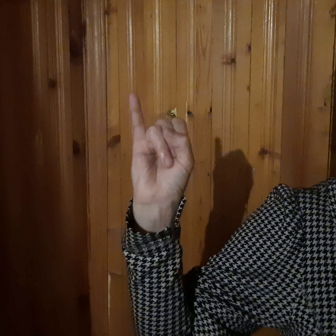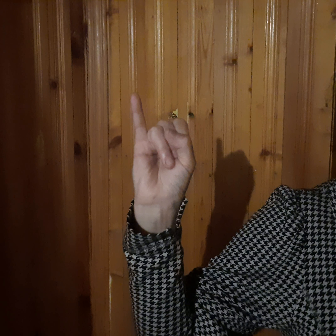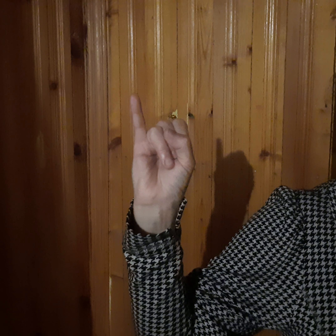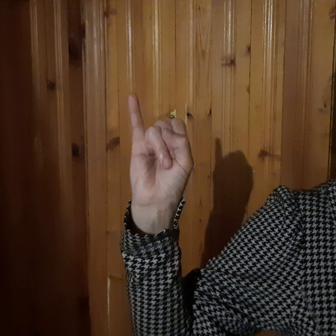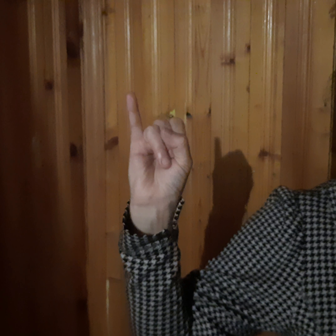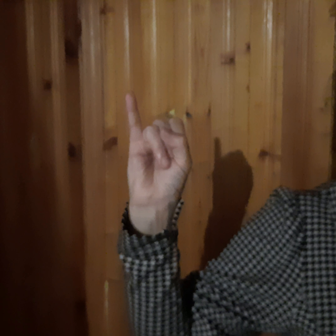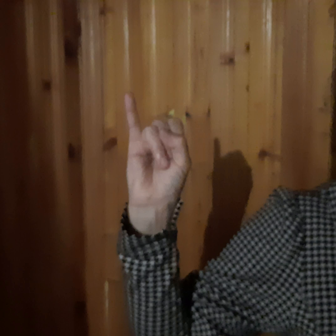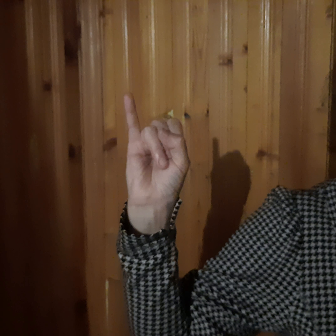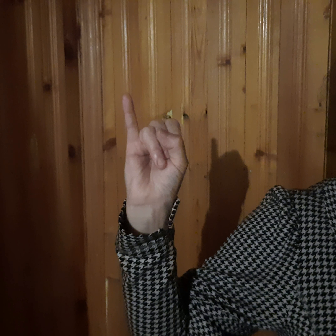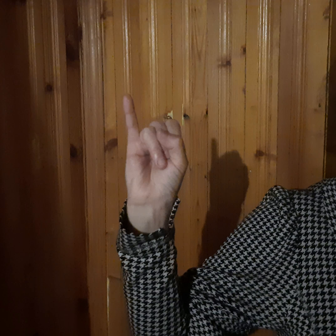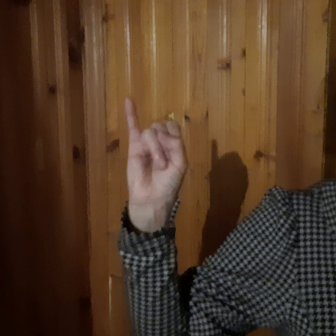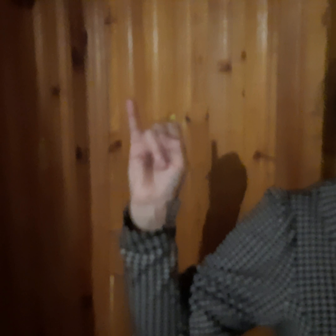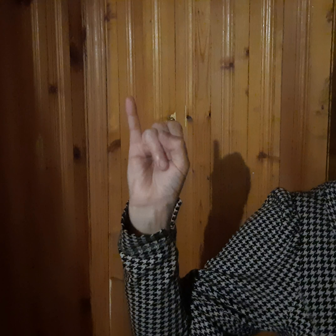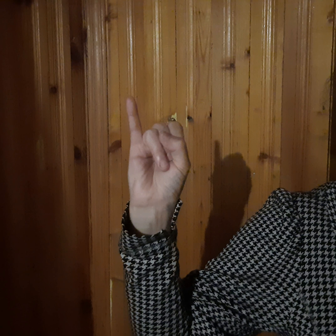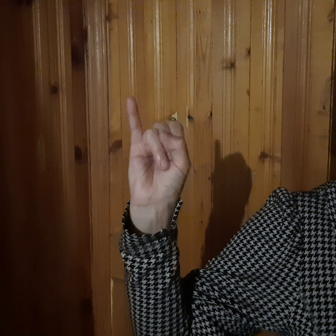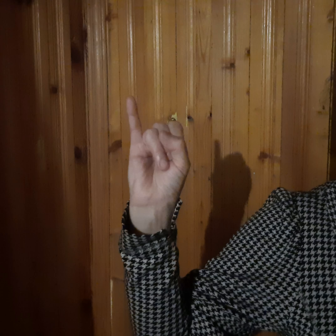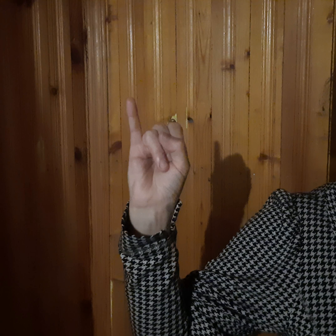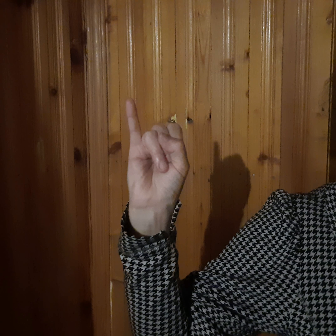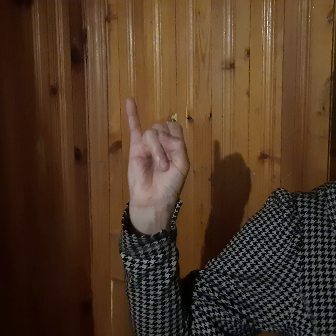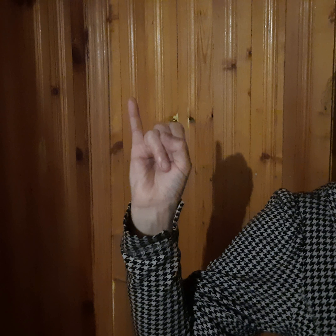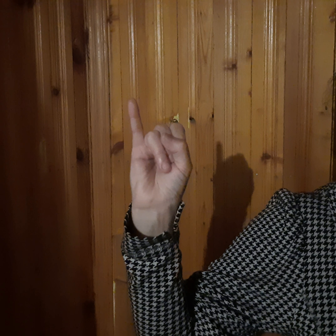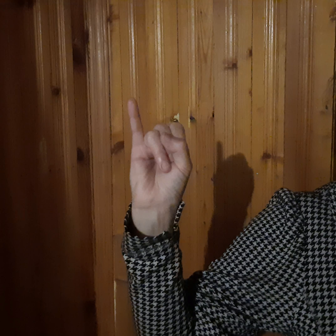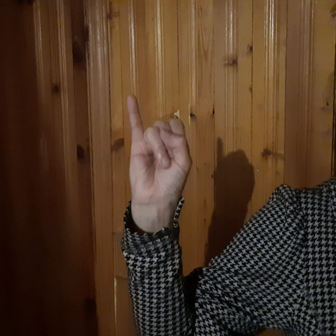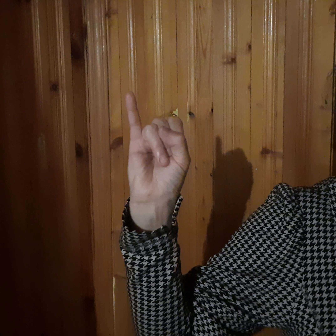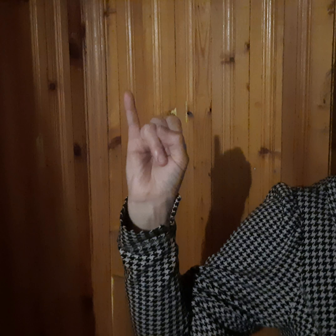І